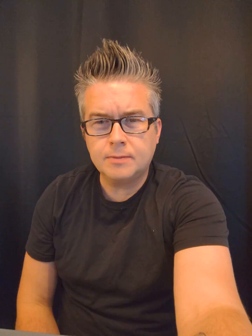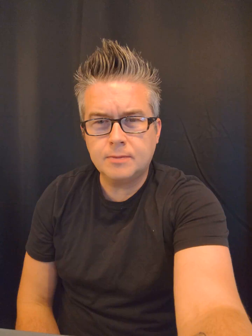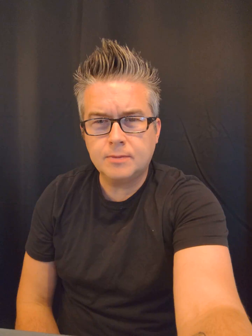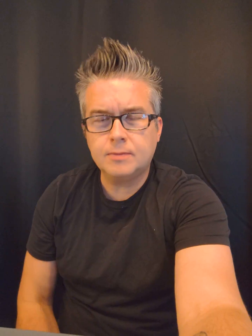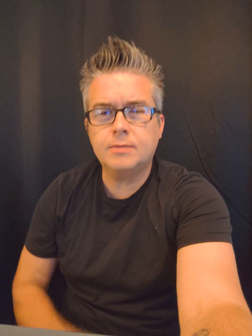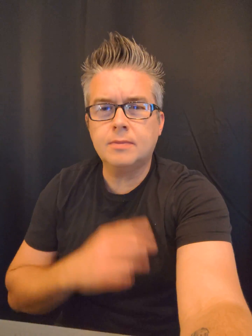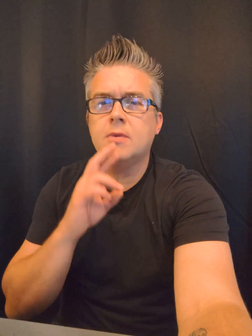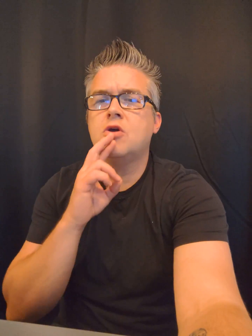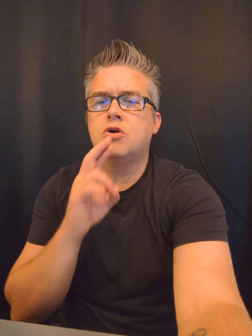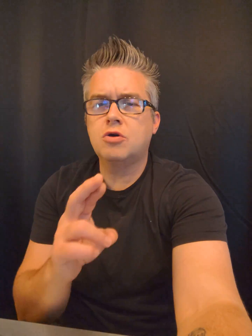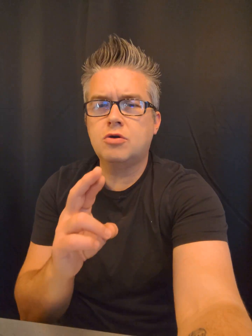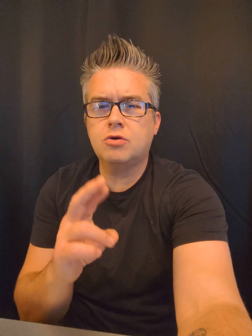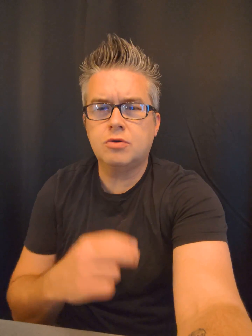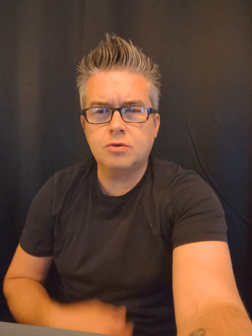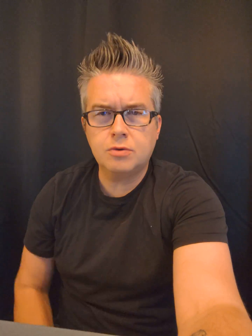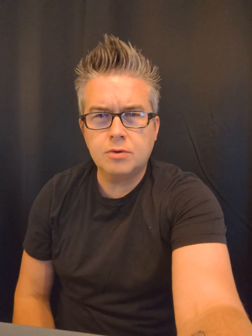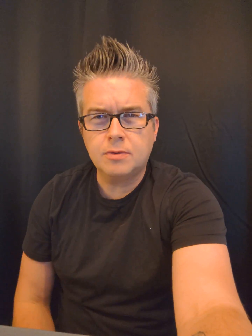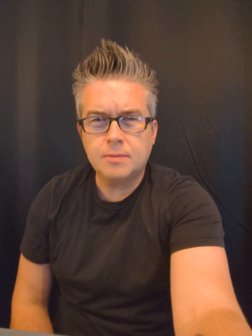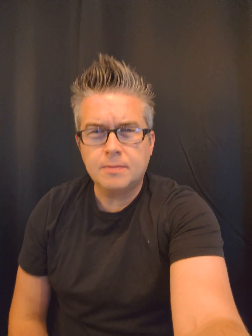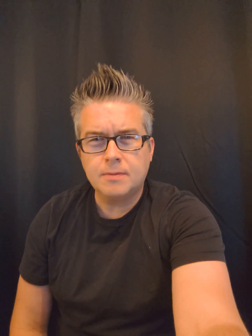are